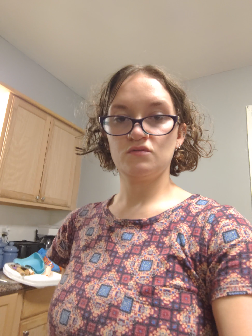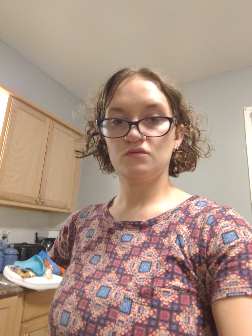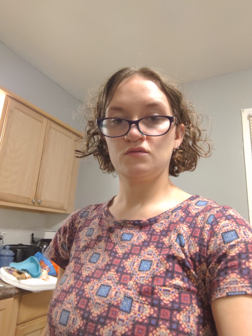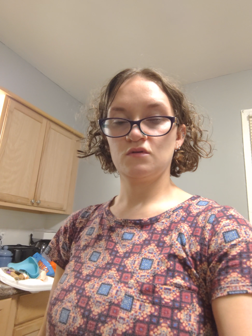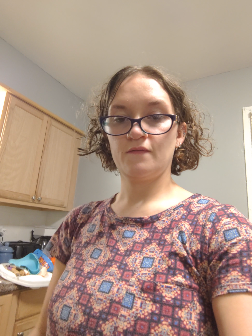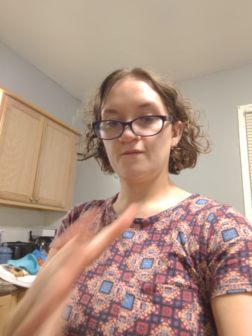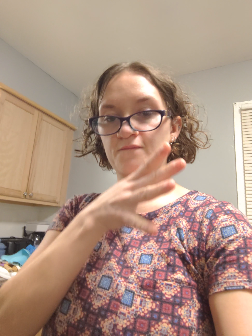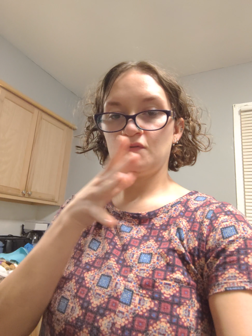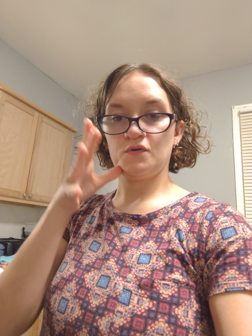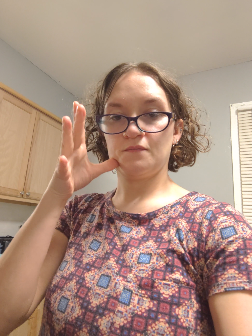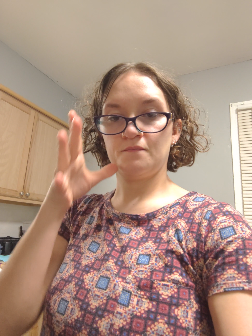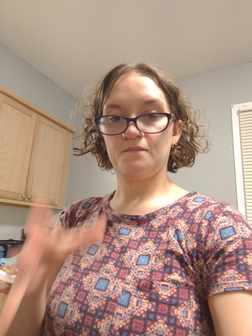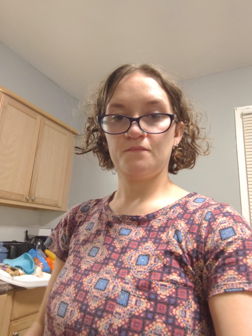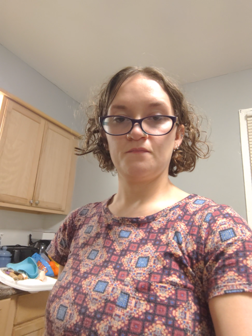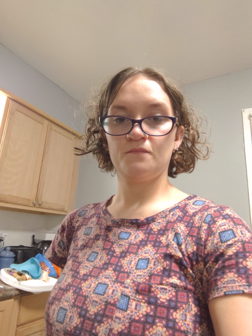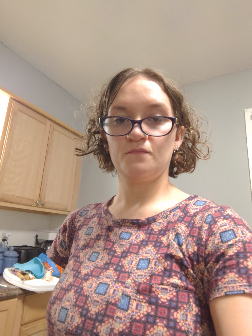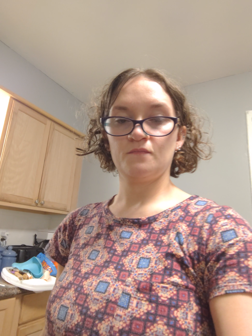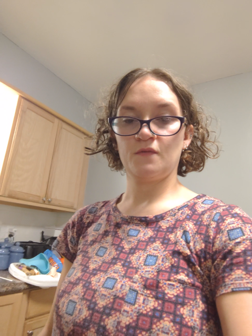farm